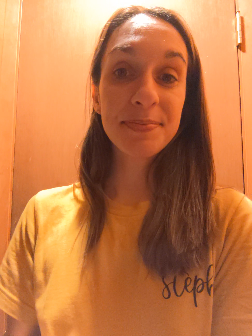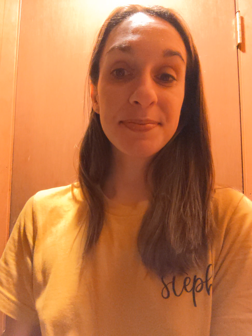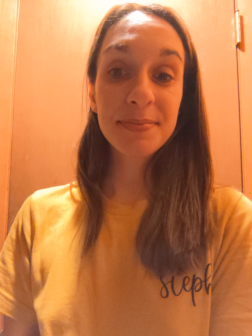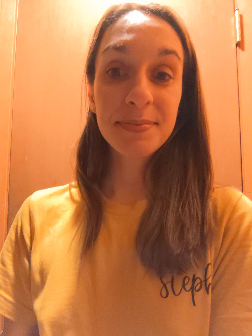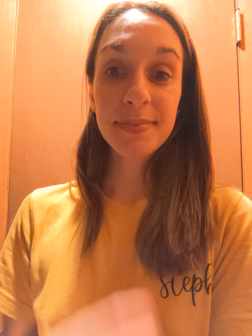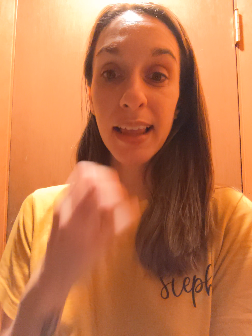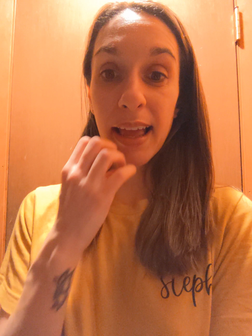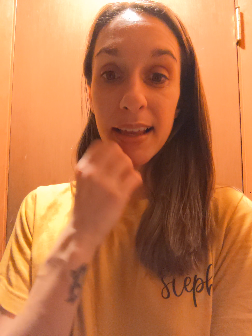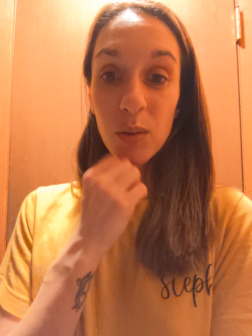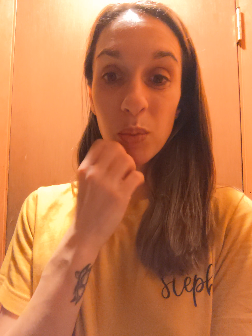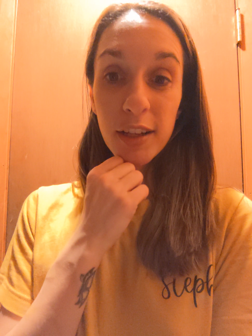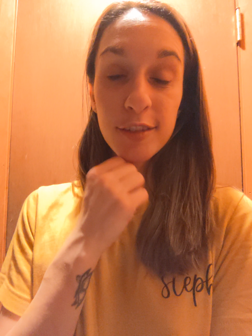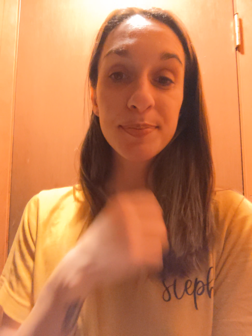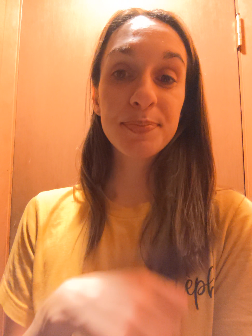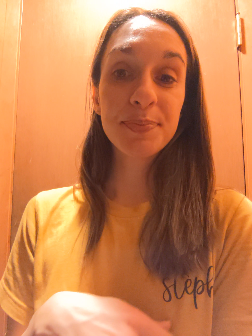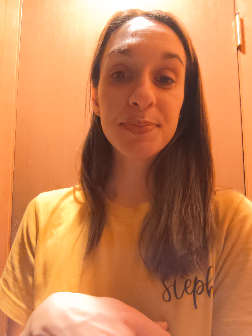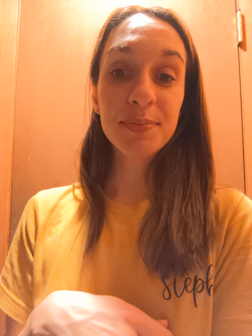underwear